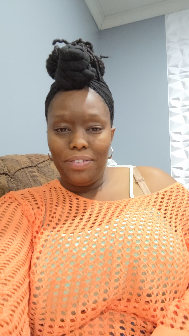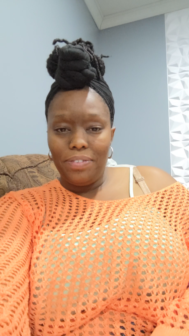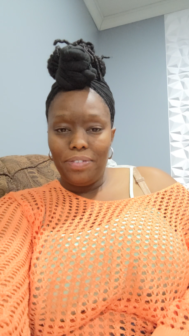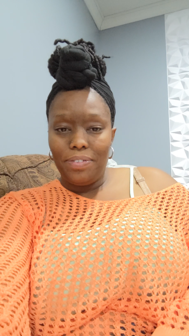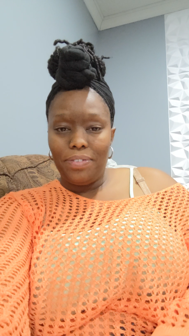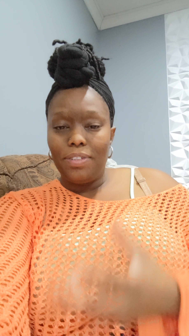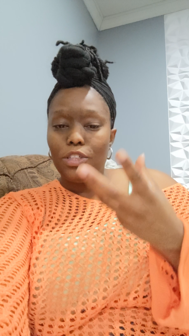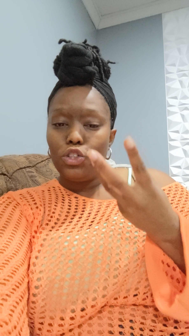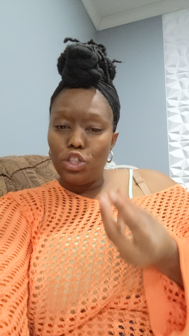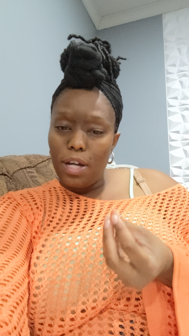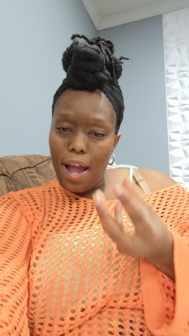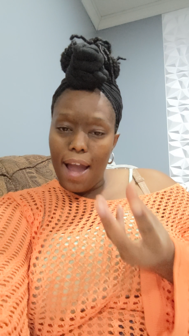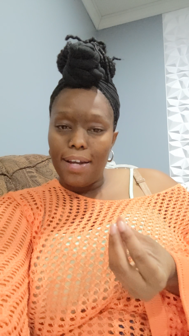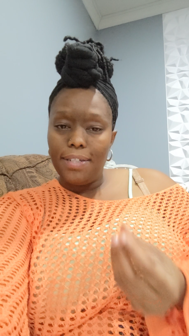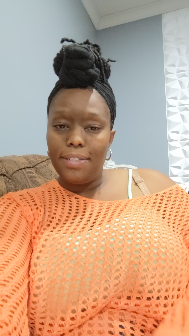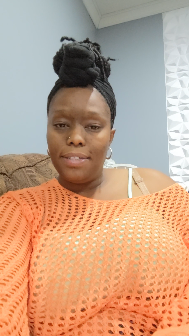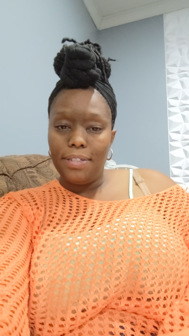gentle